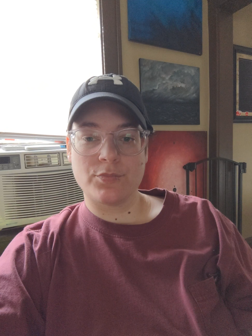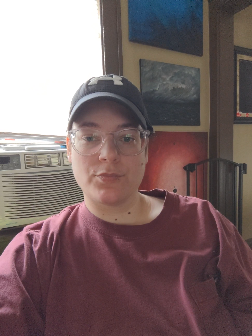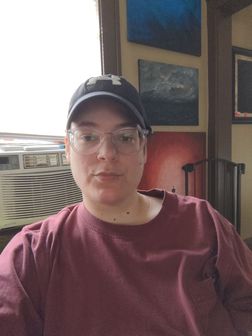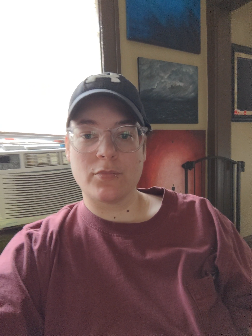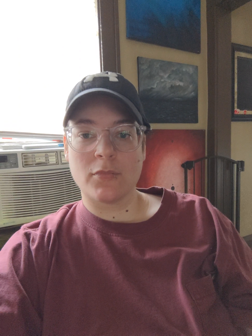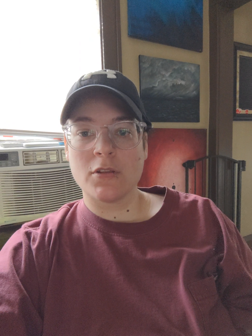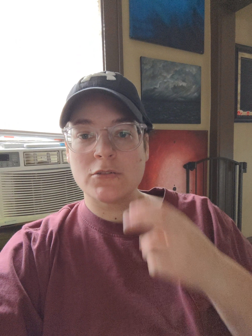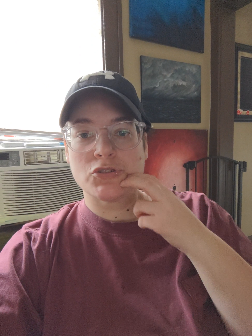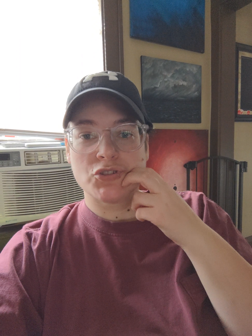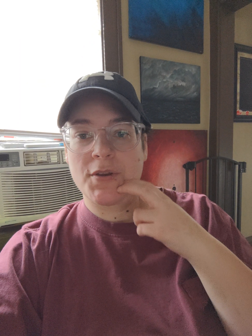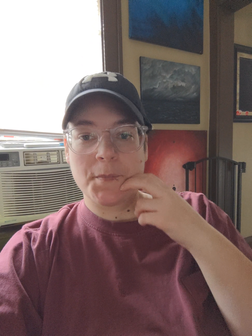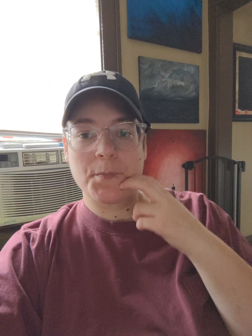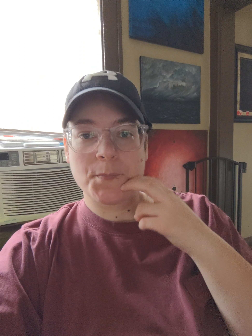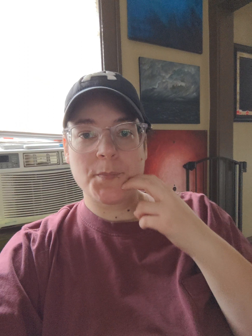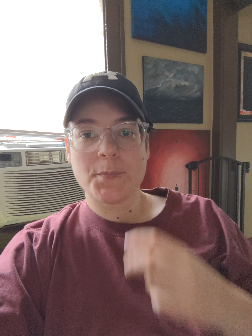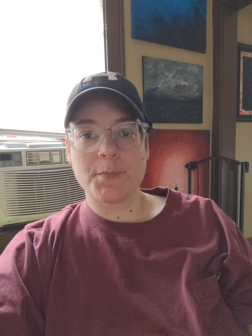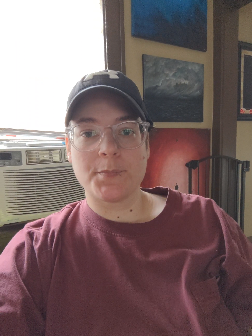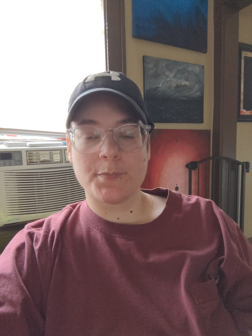gum